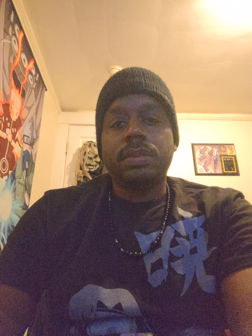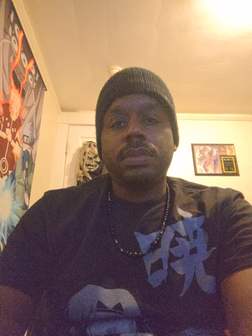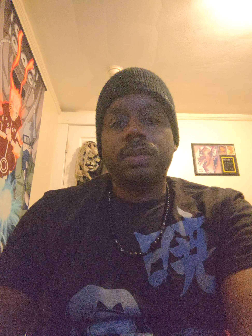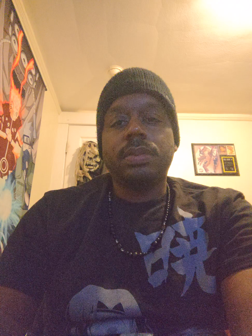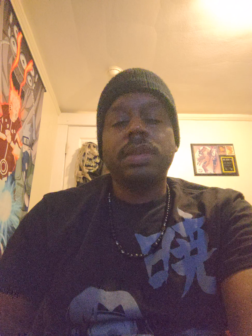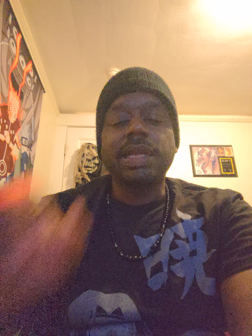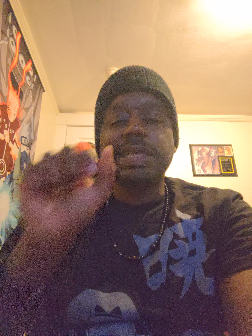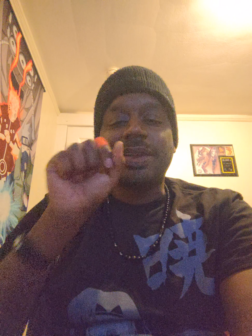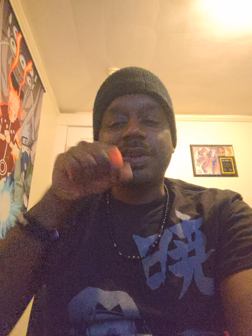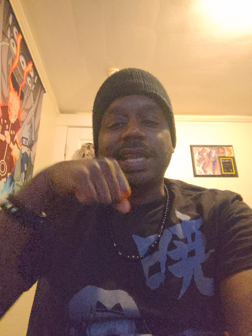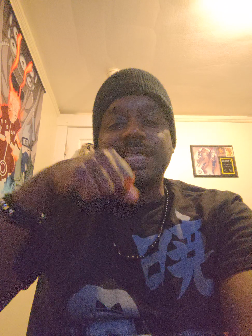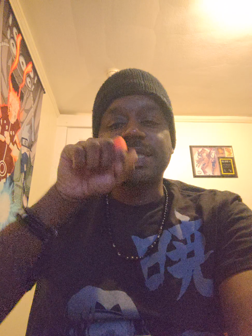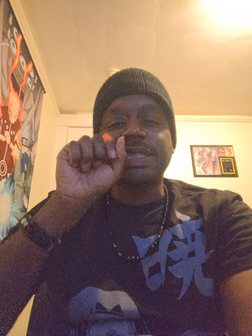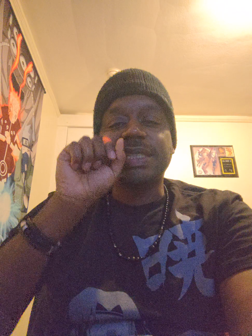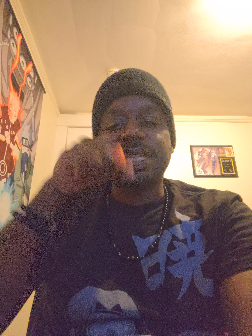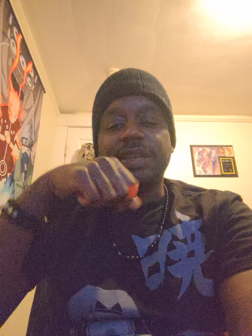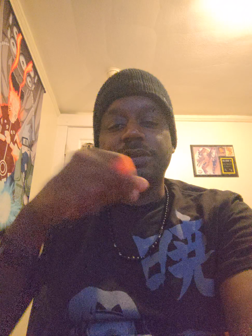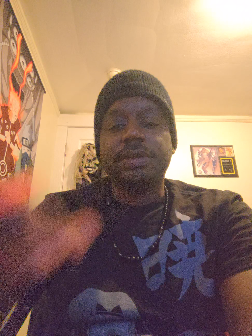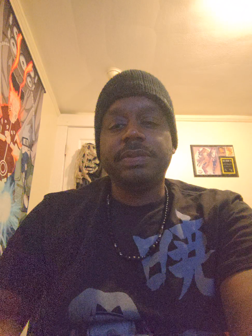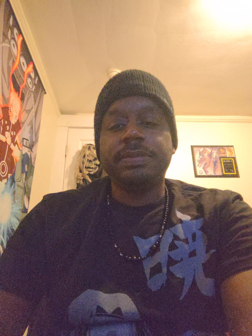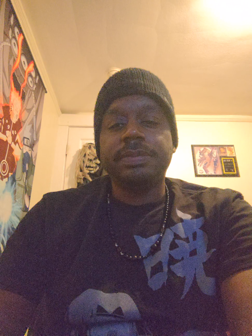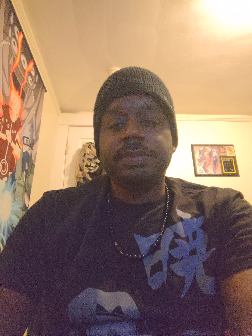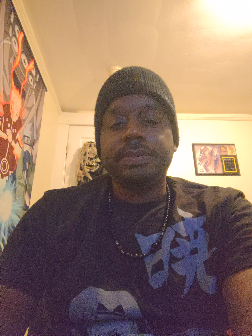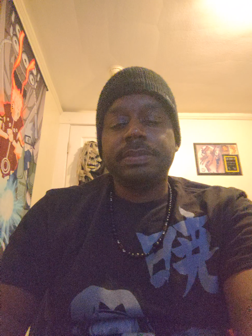carrot